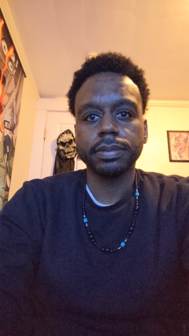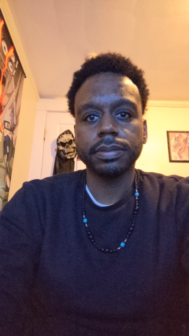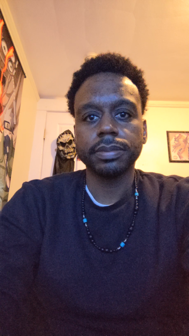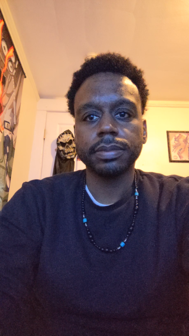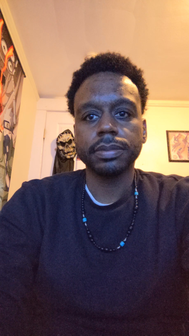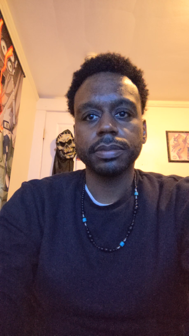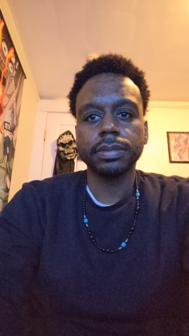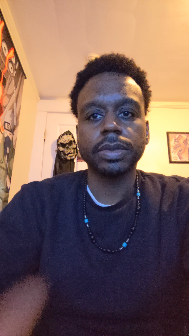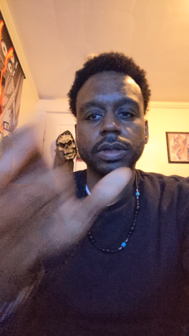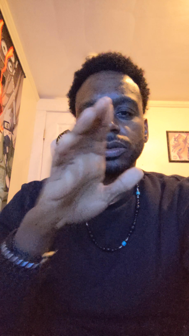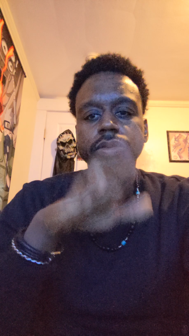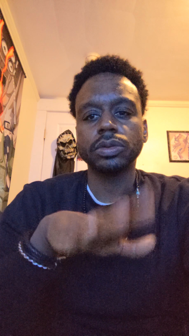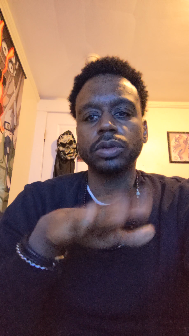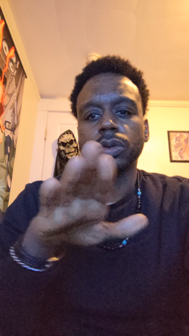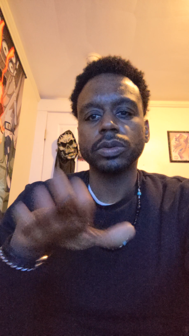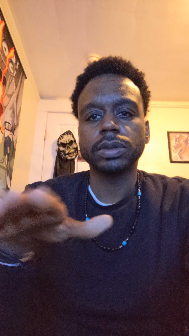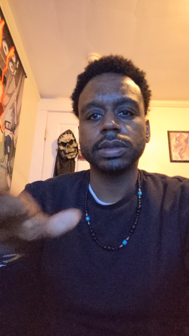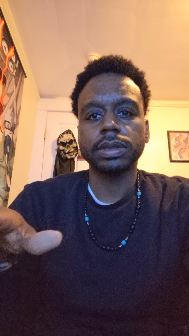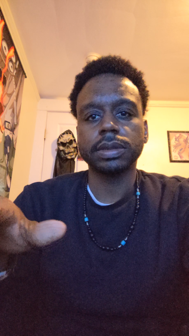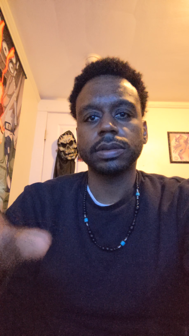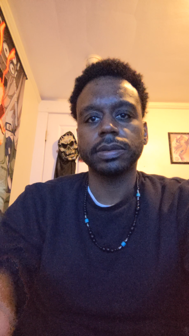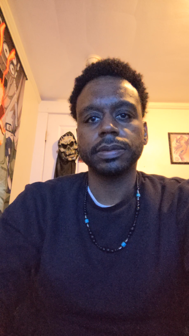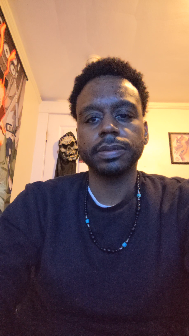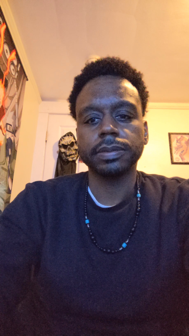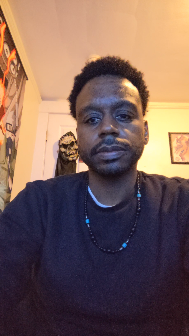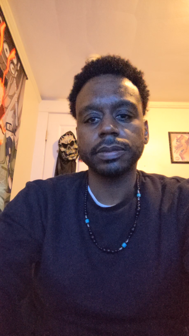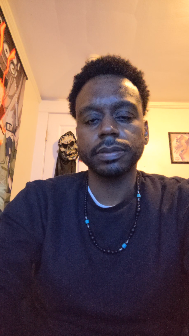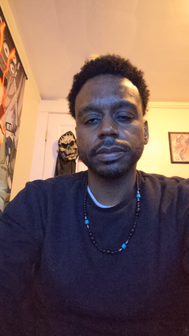children